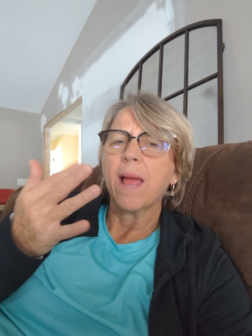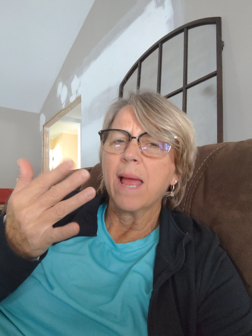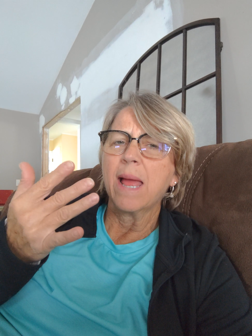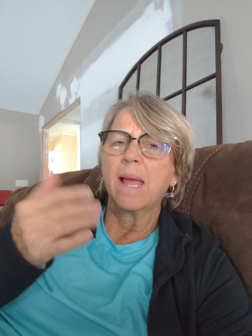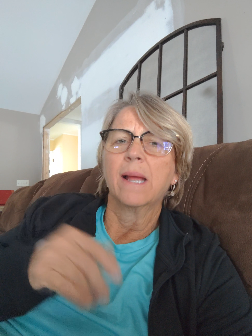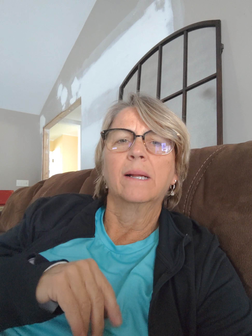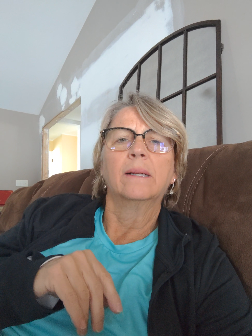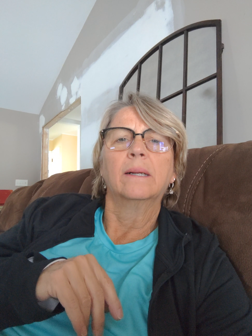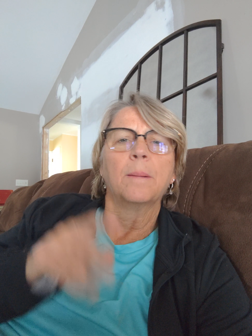wait